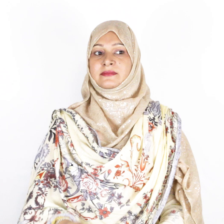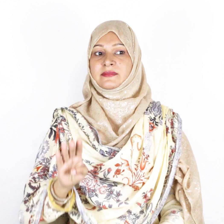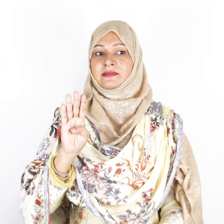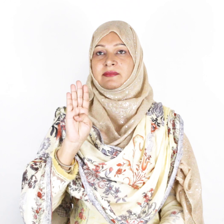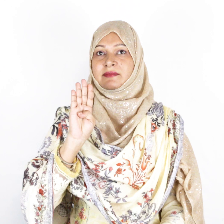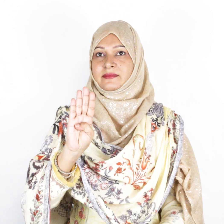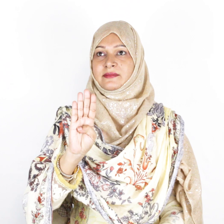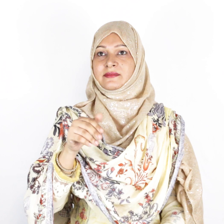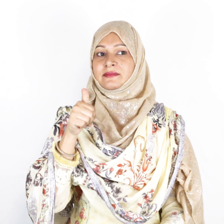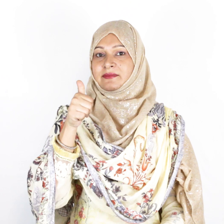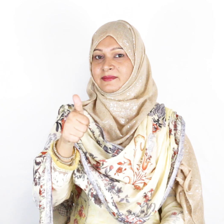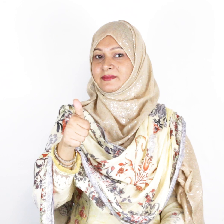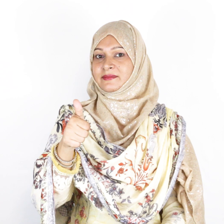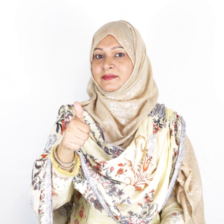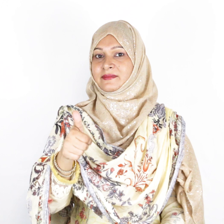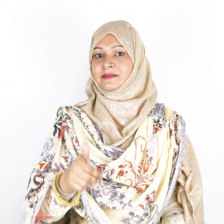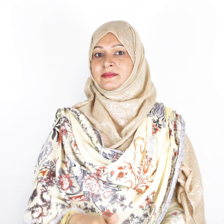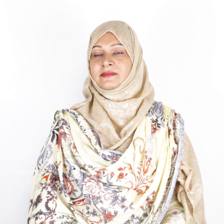best